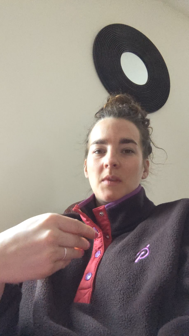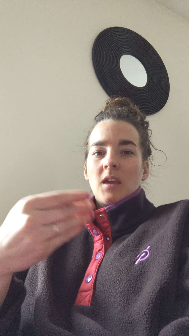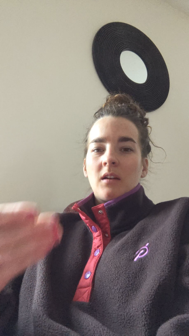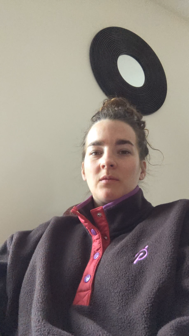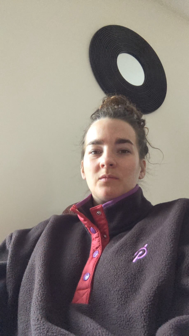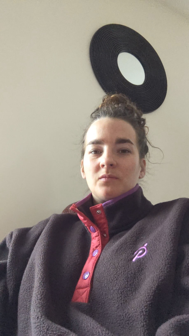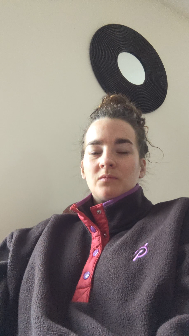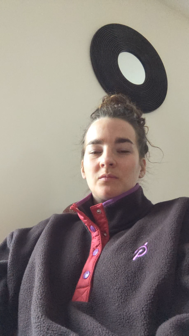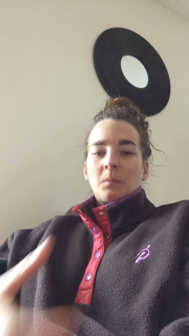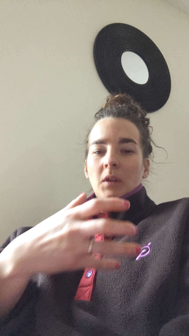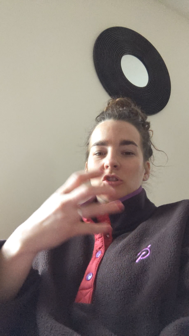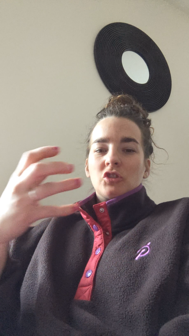much